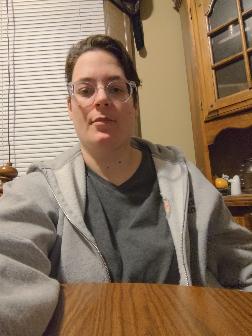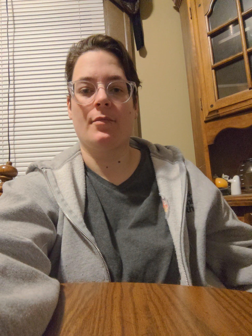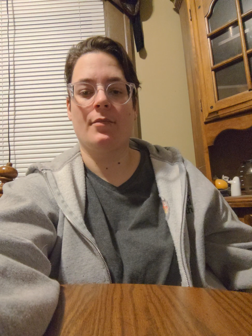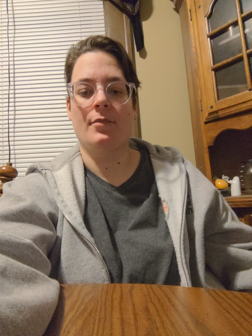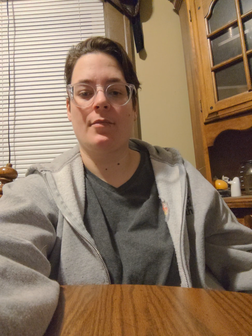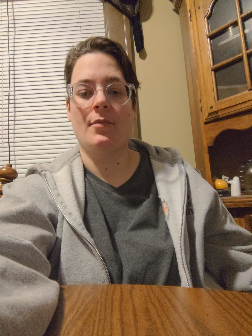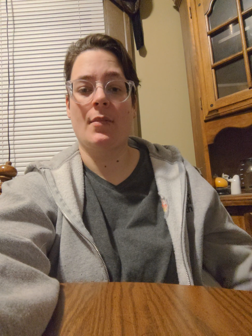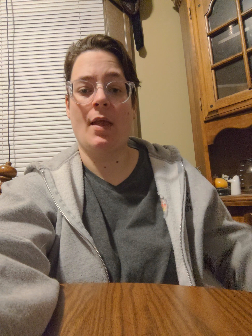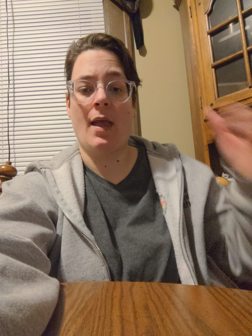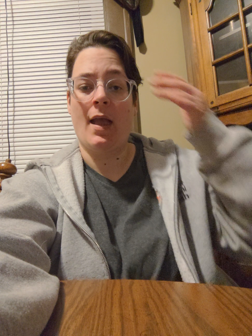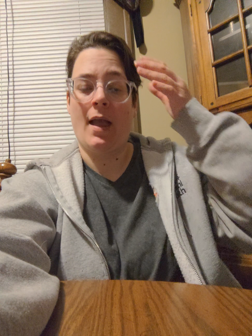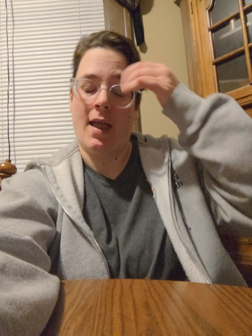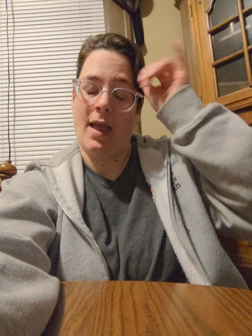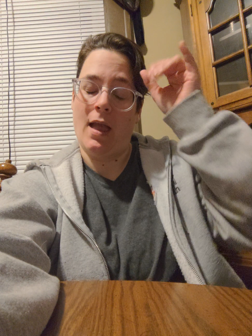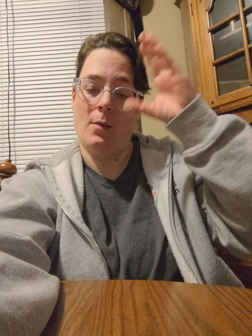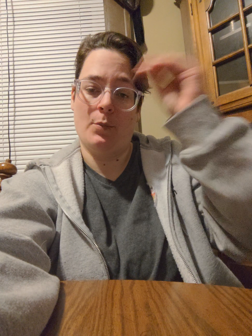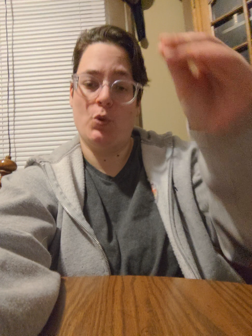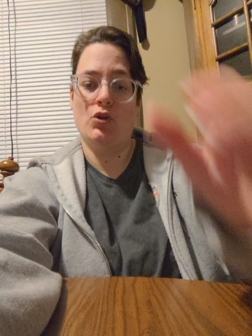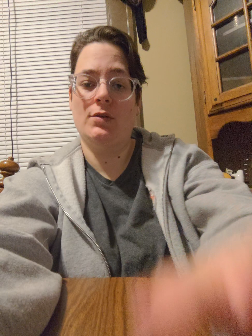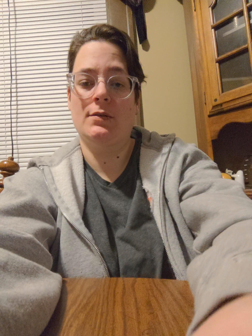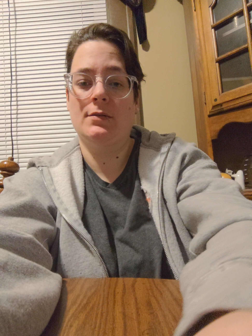cowboy